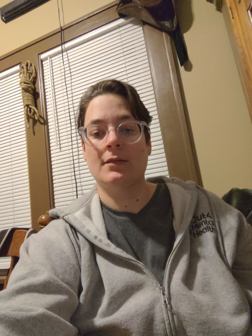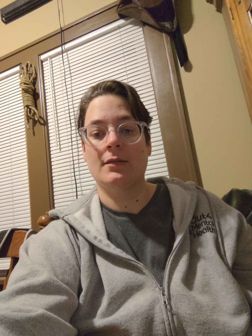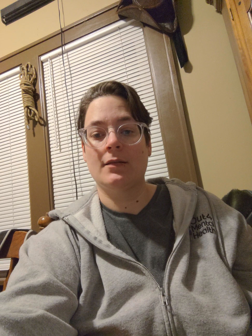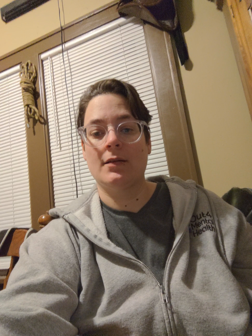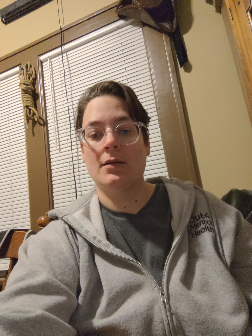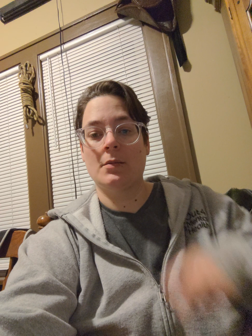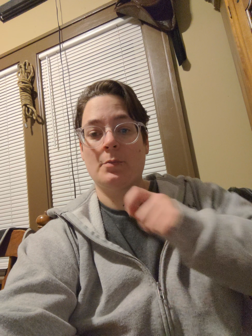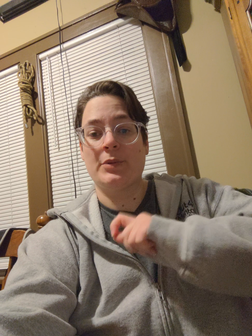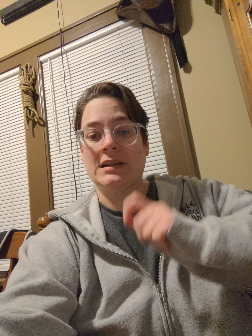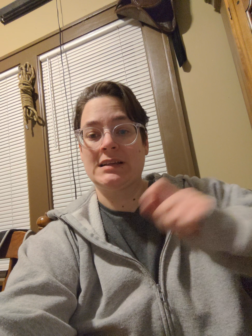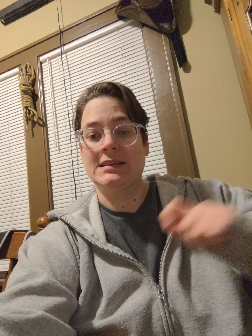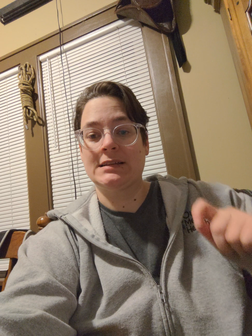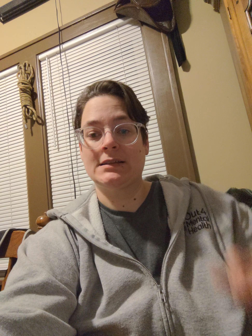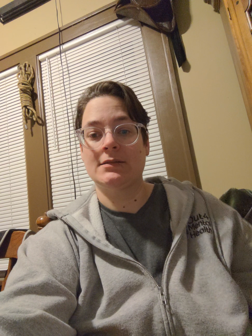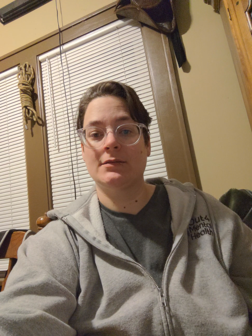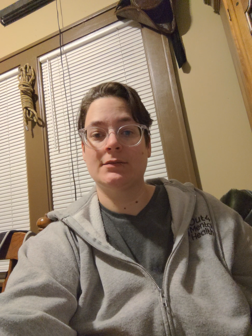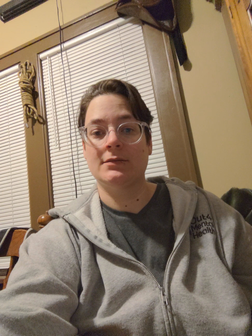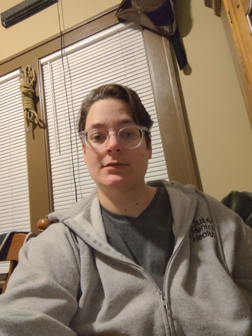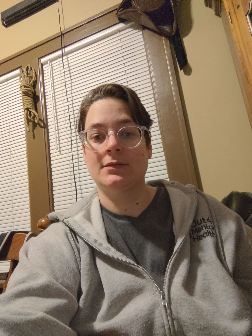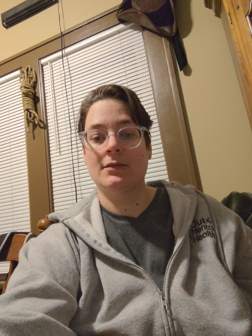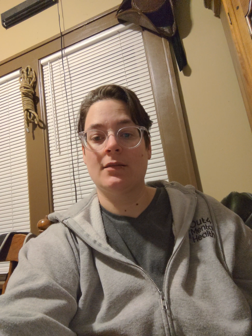pen